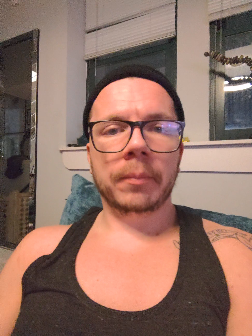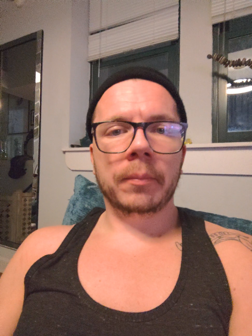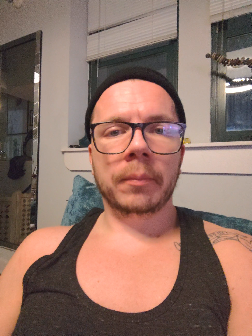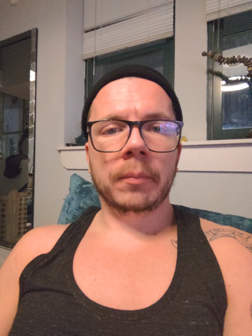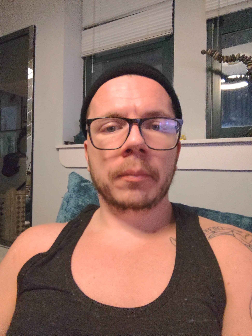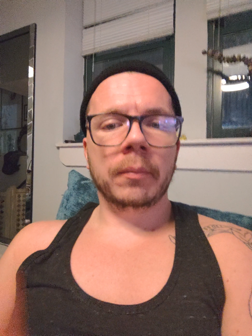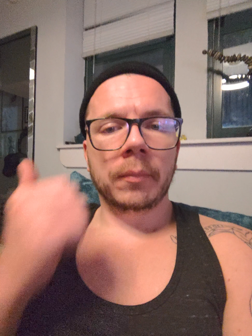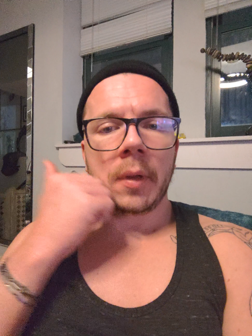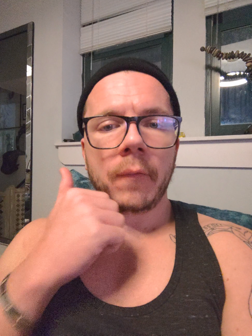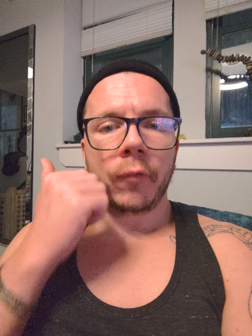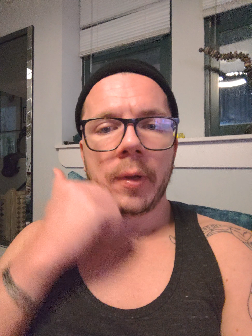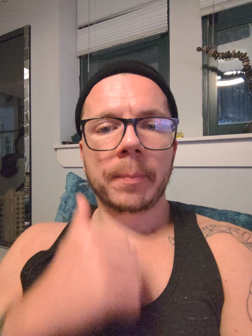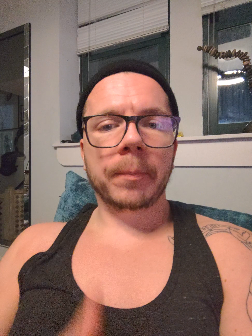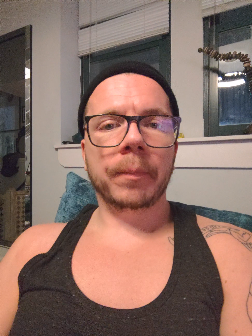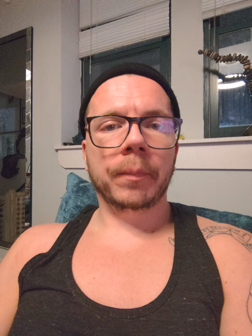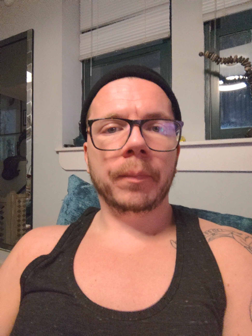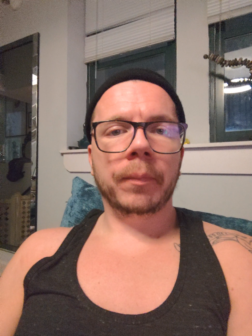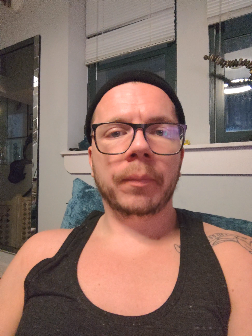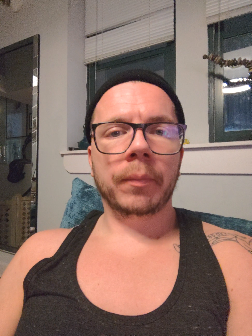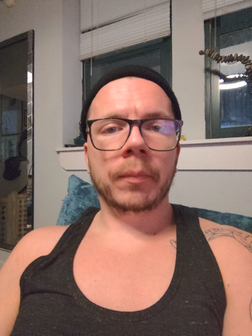every